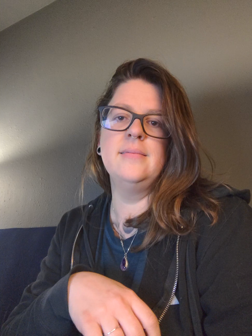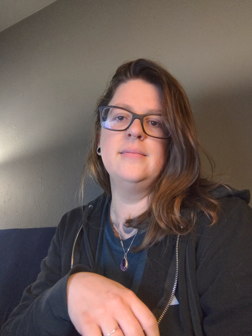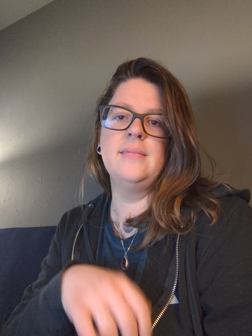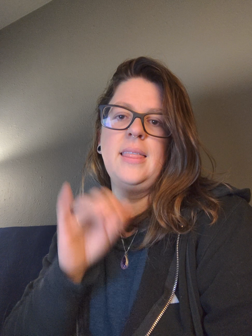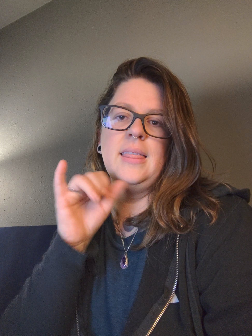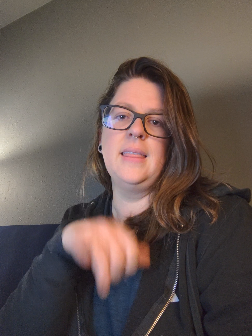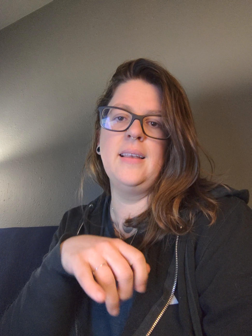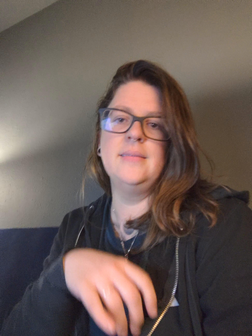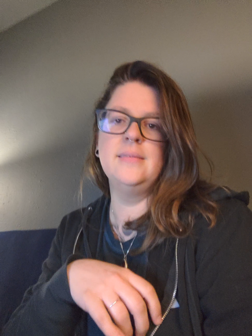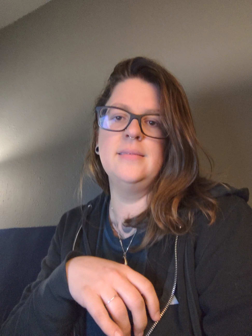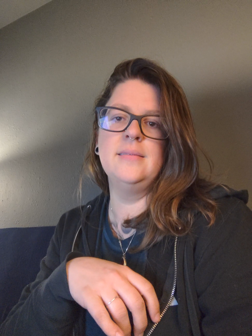that